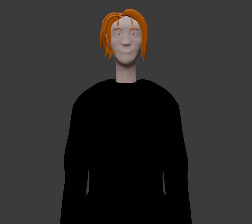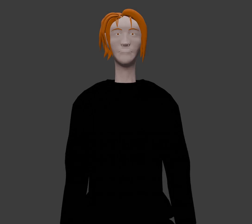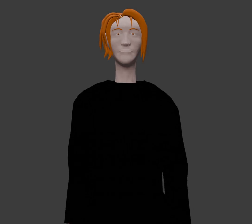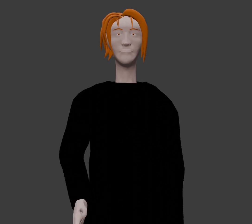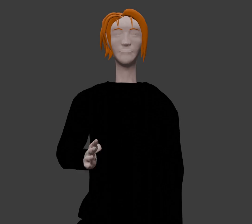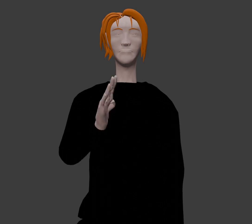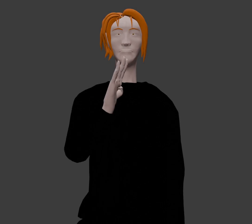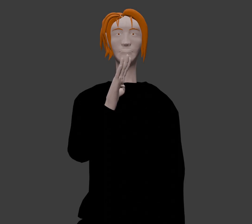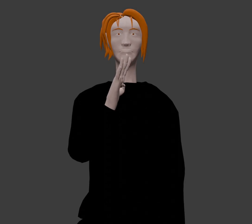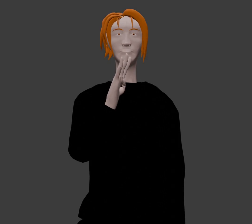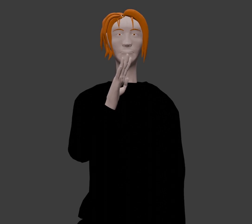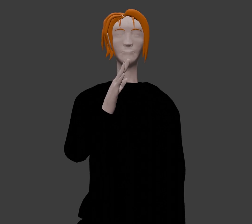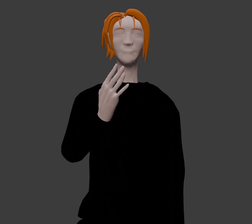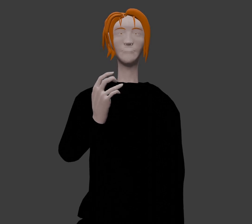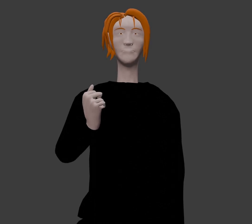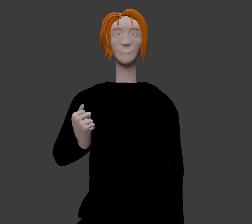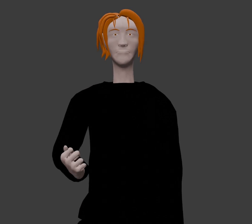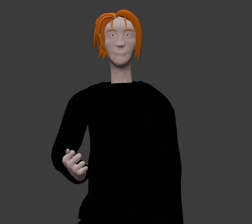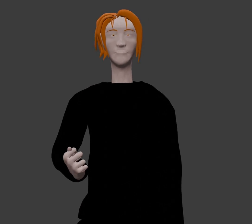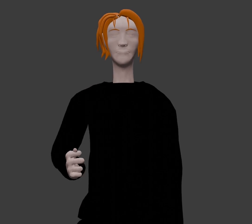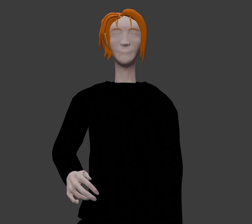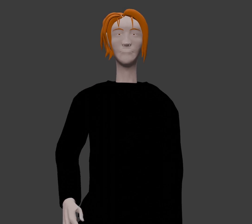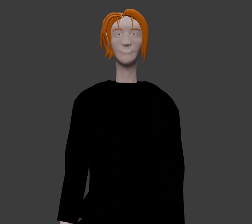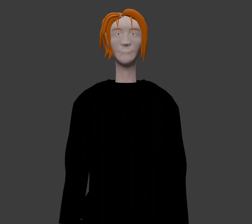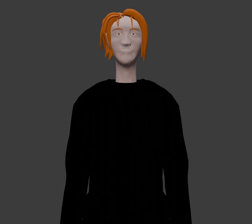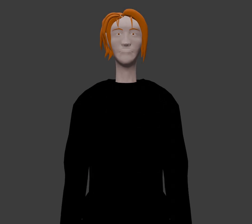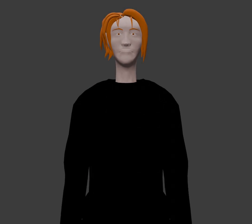Baloney